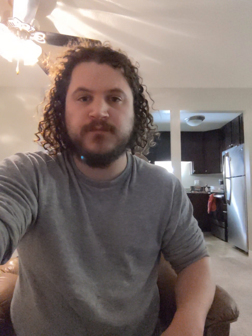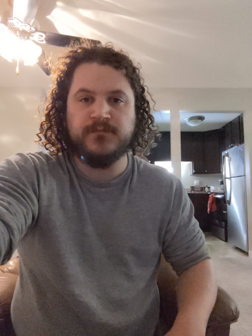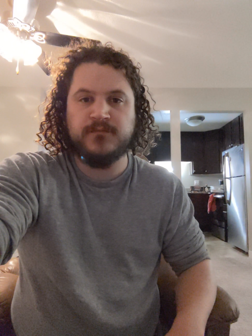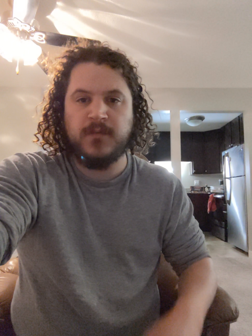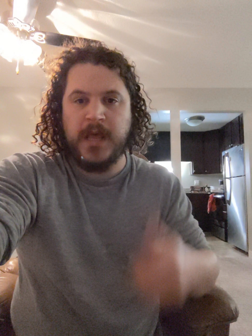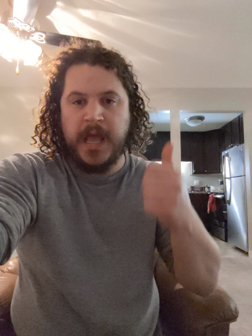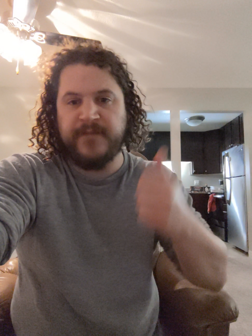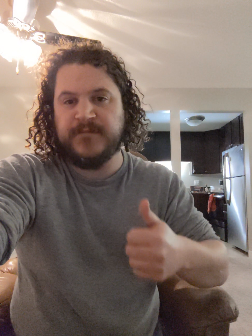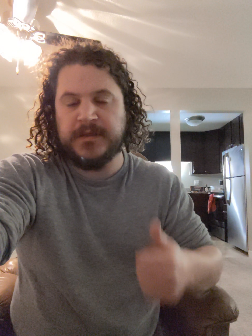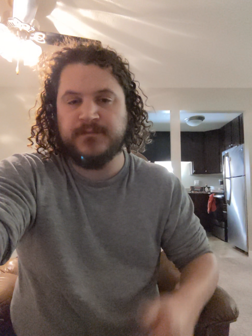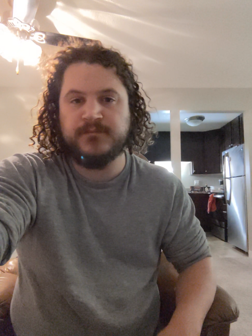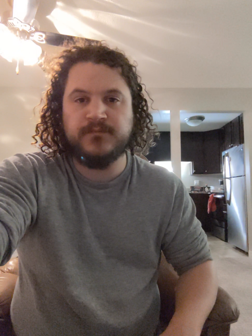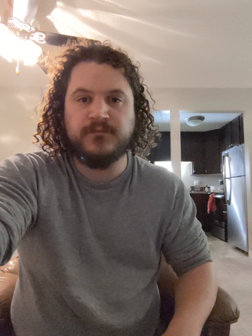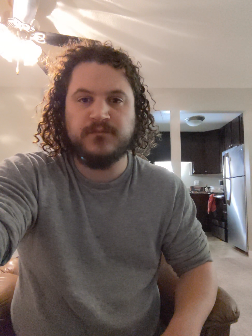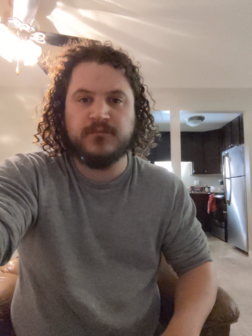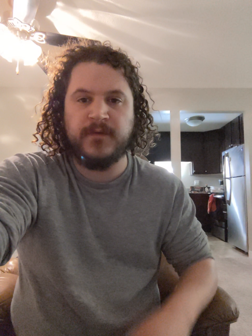every